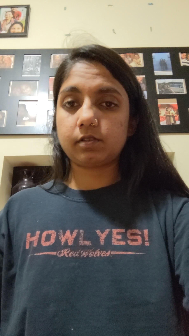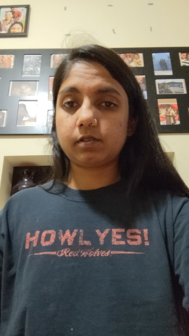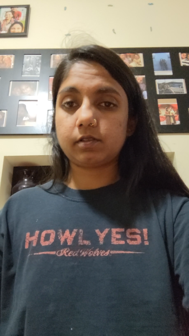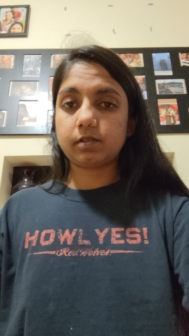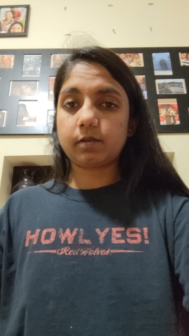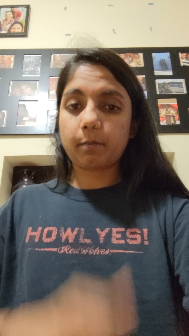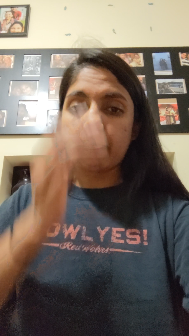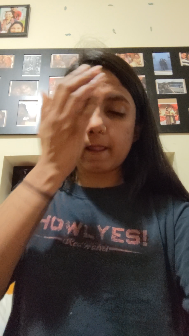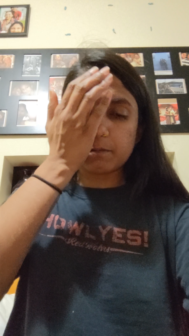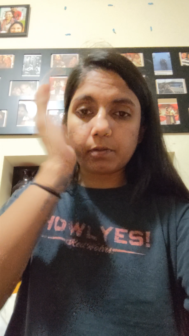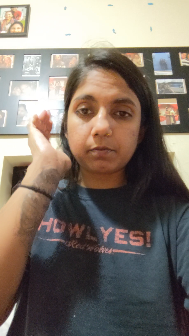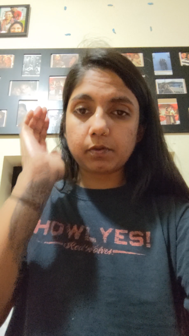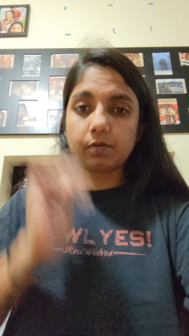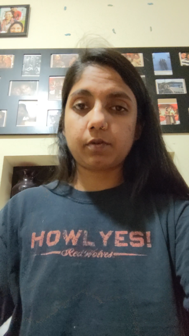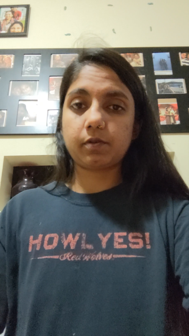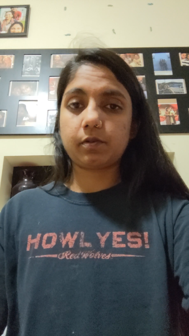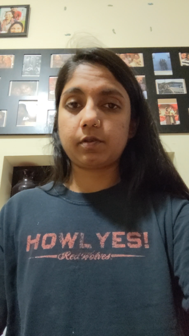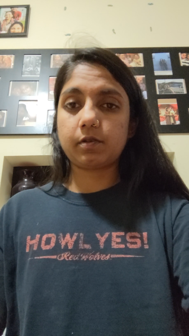peekaboo